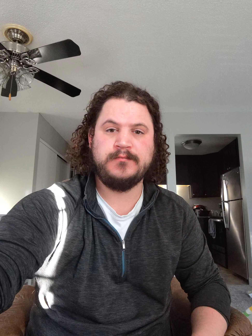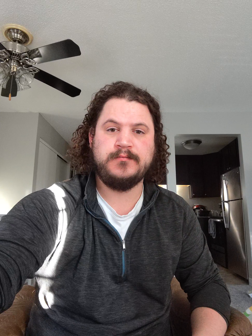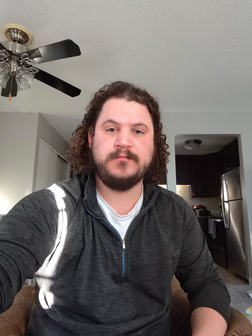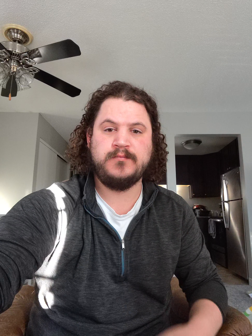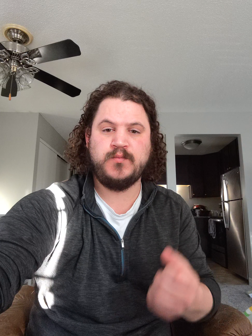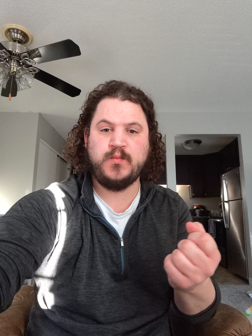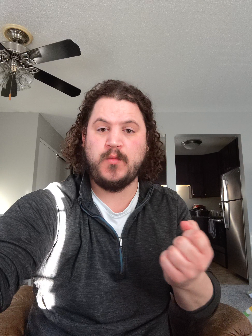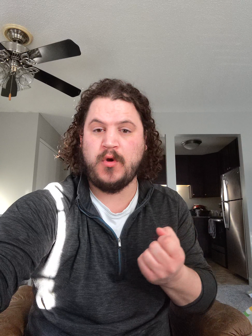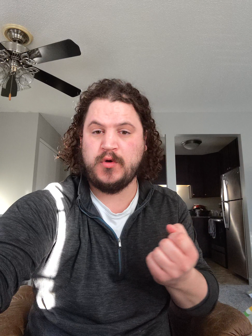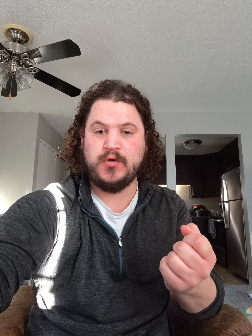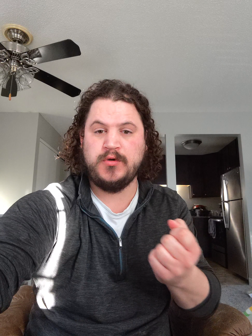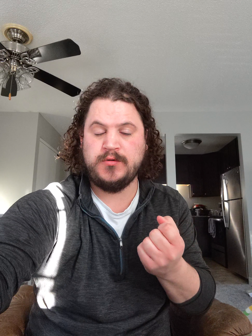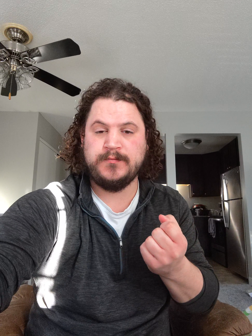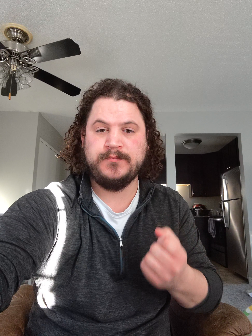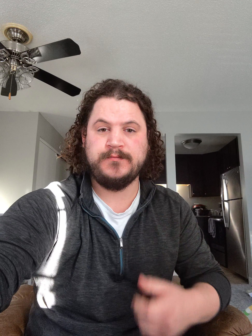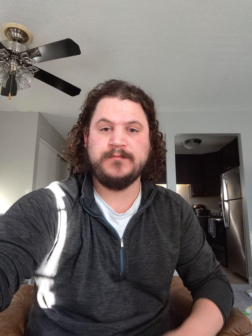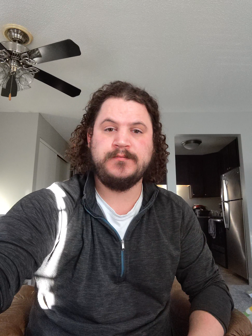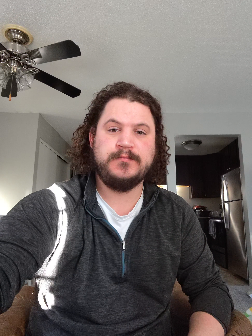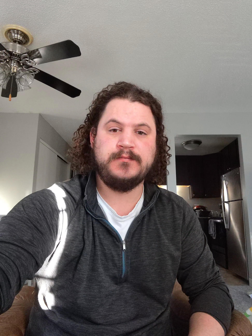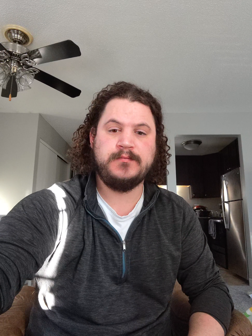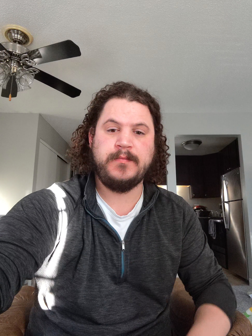drawer